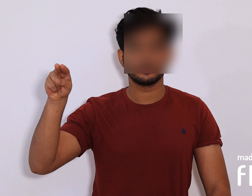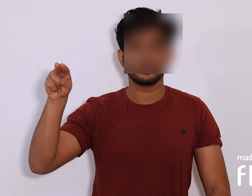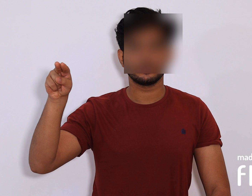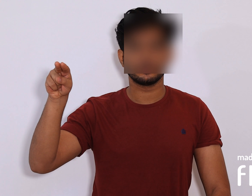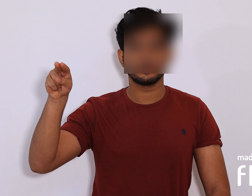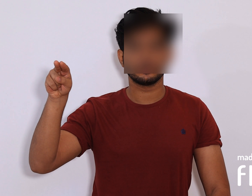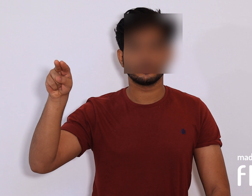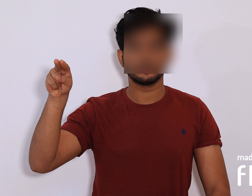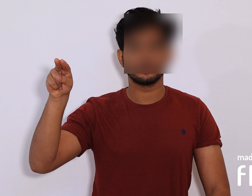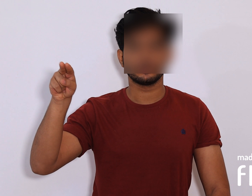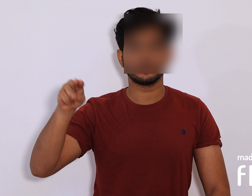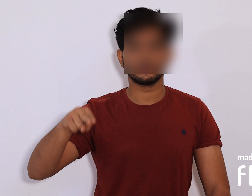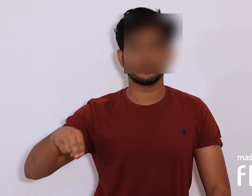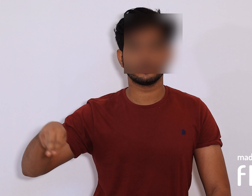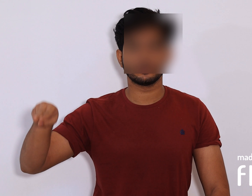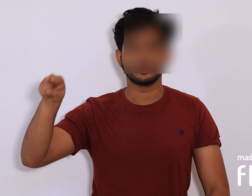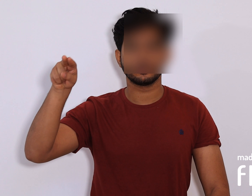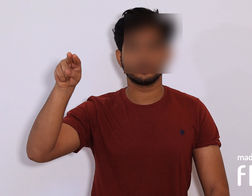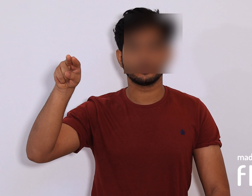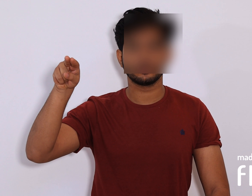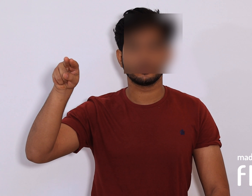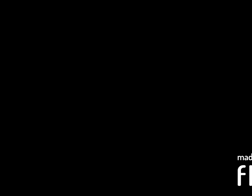ہ